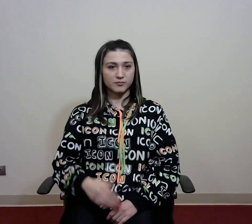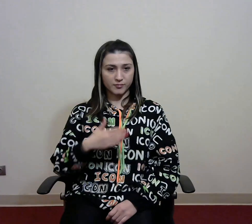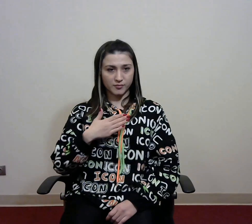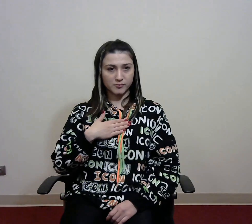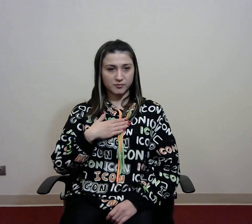mən